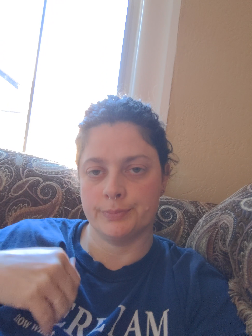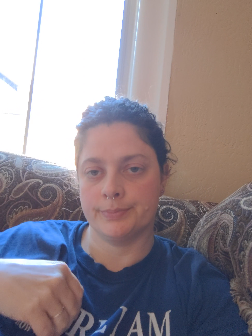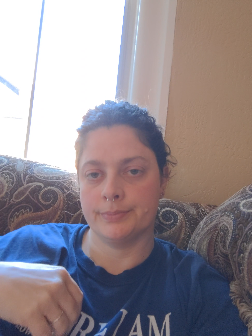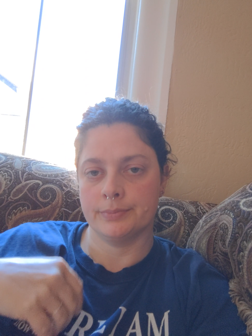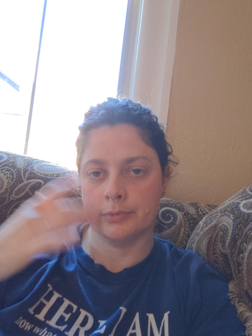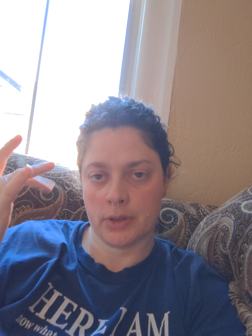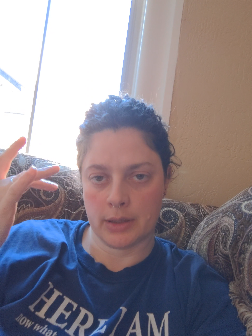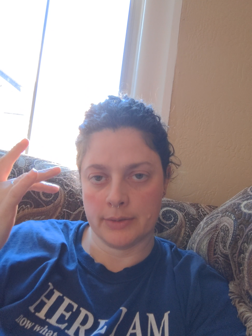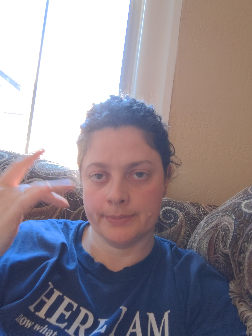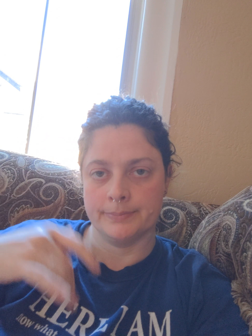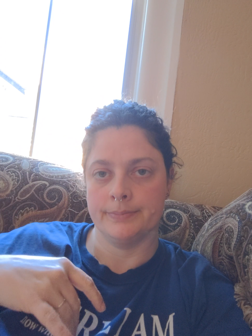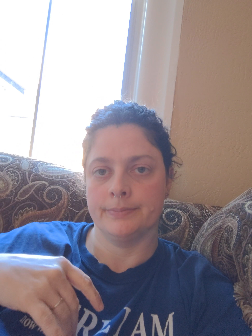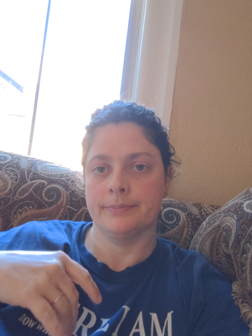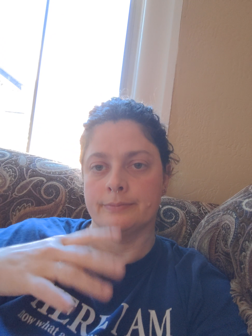why